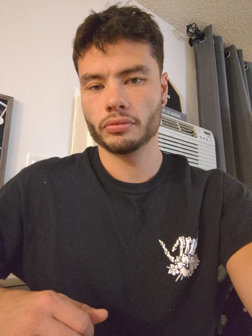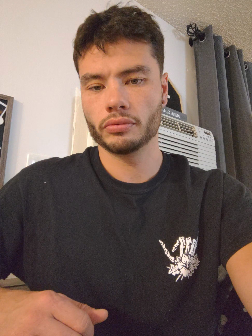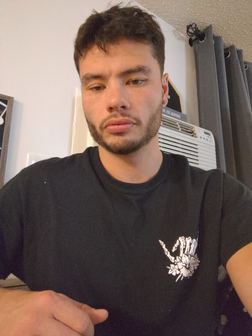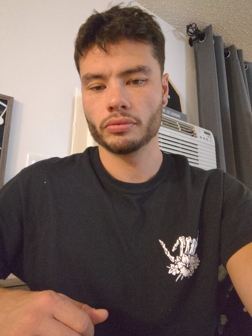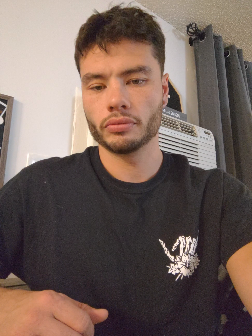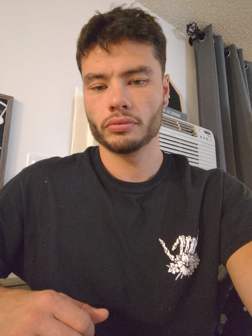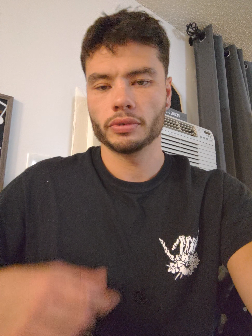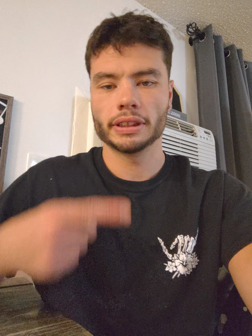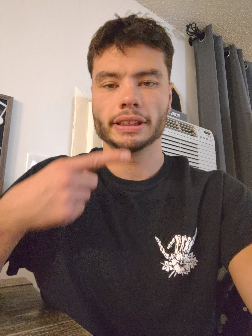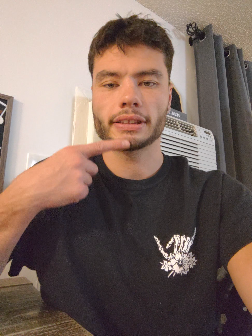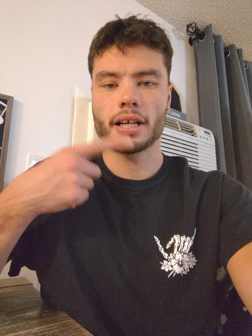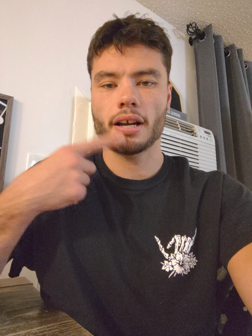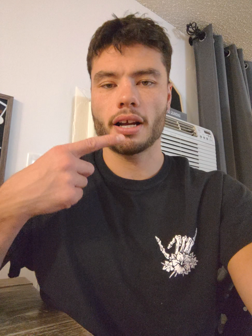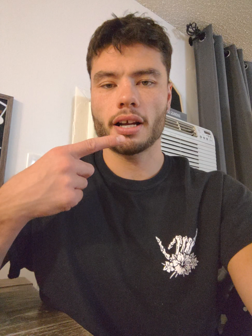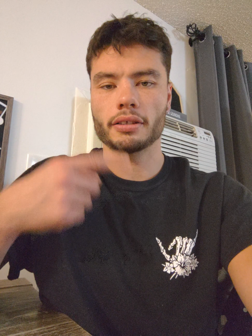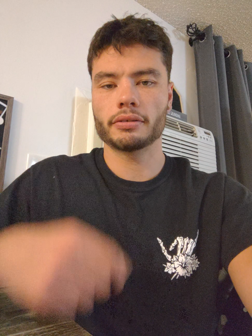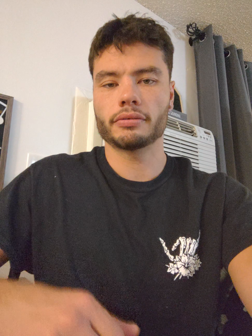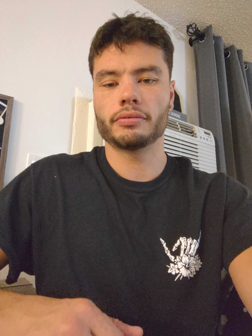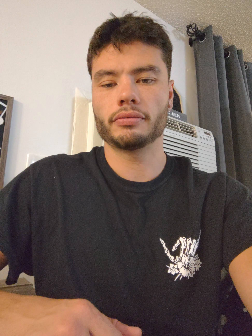say